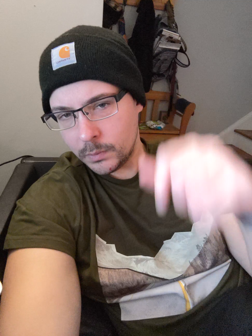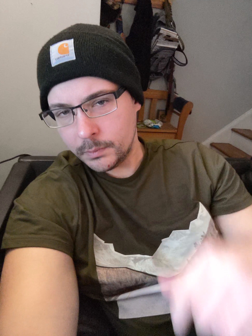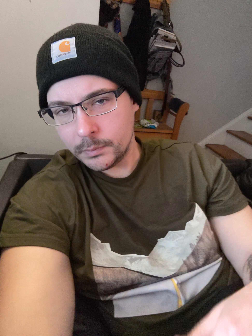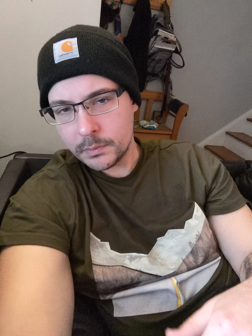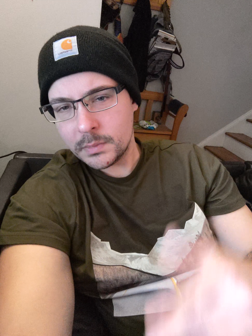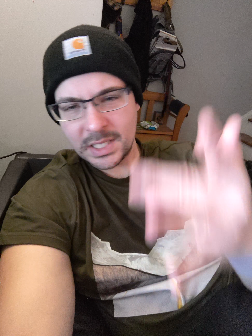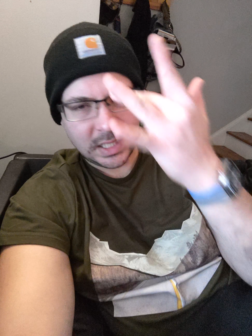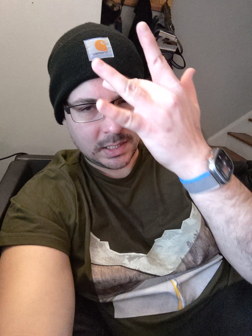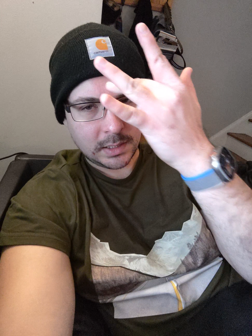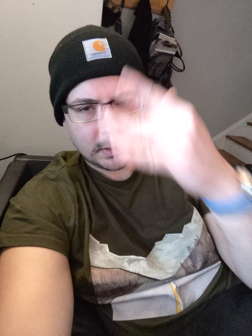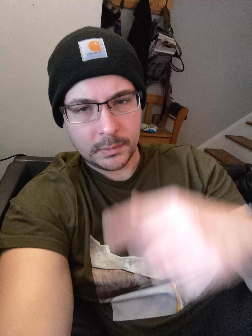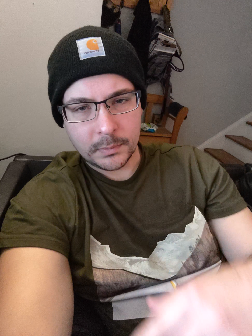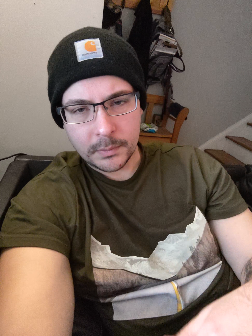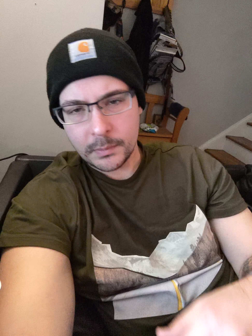sick